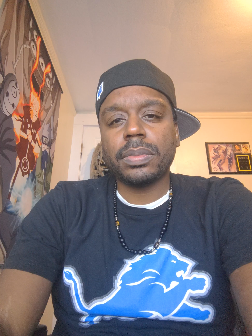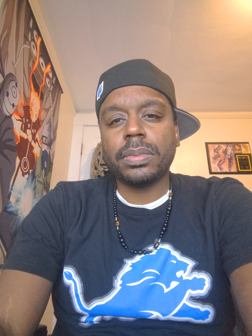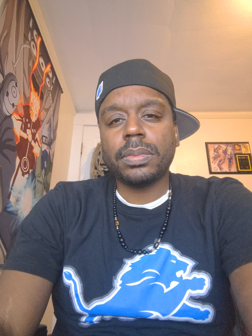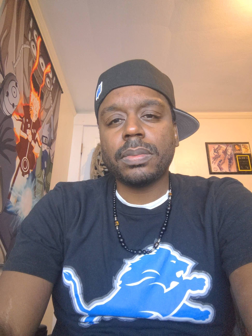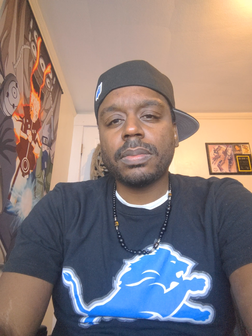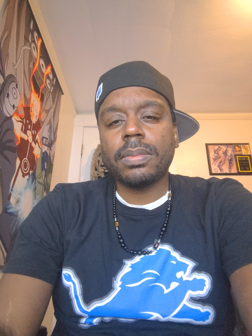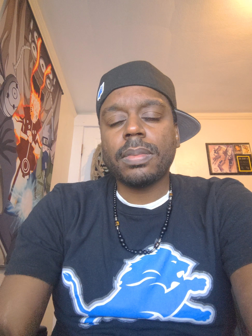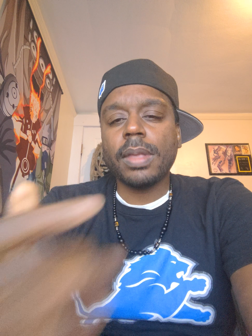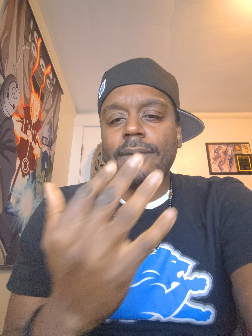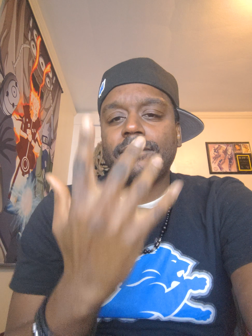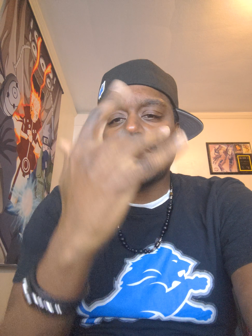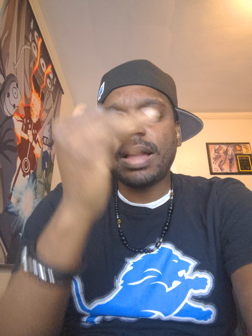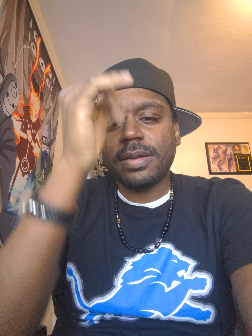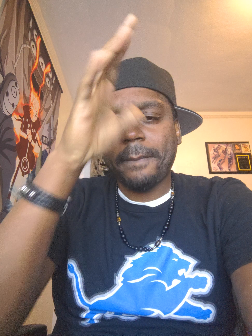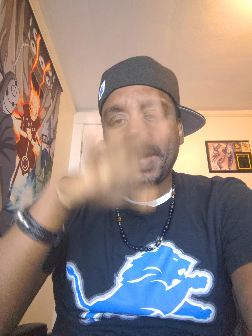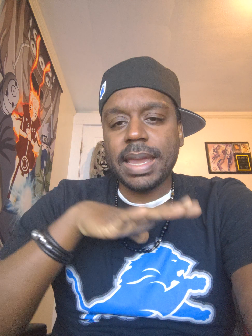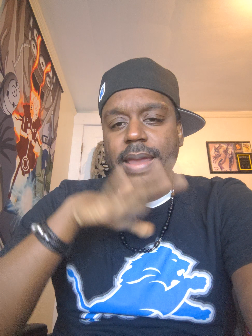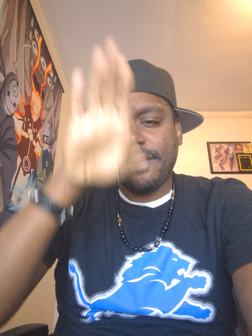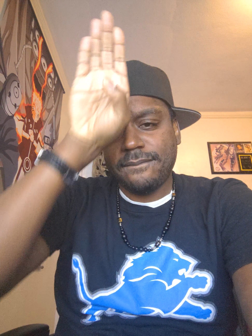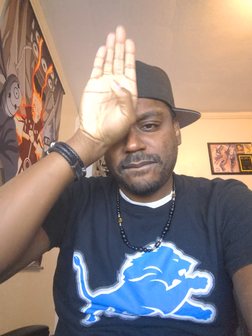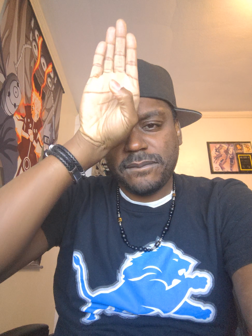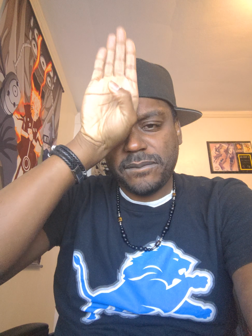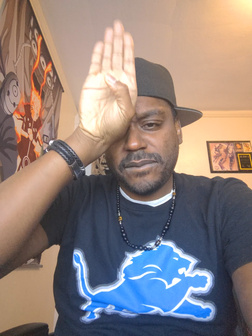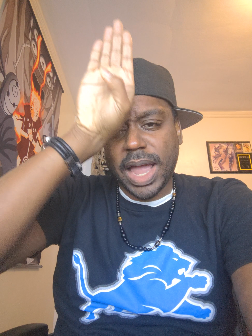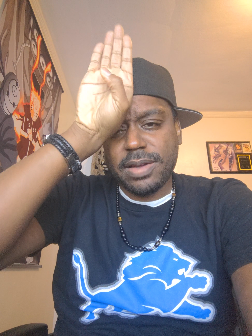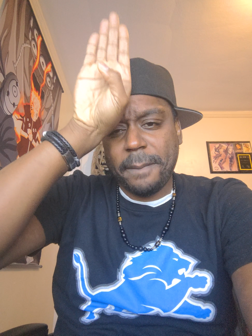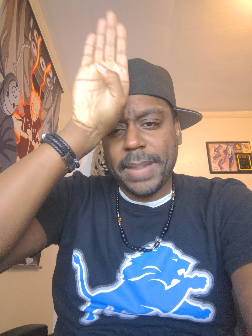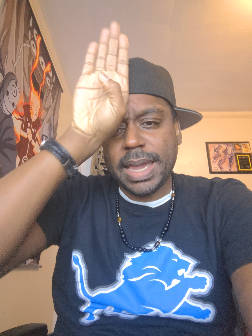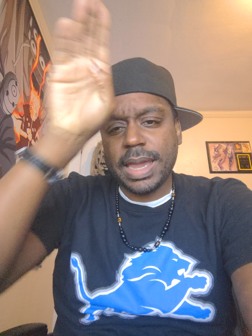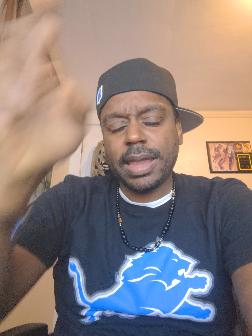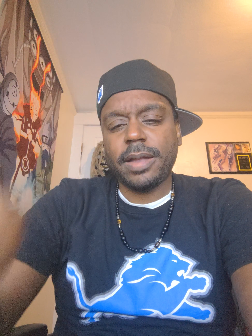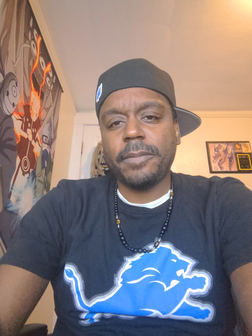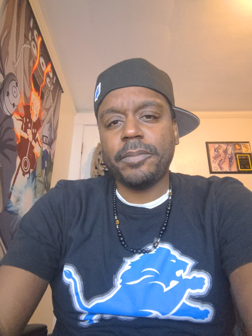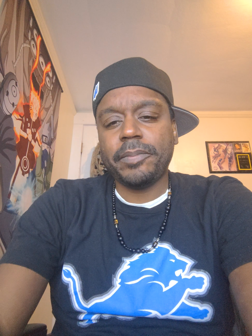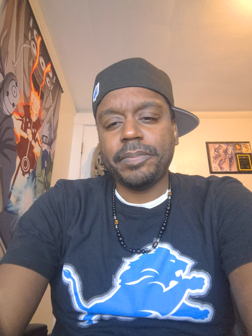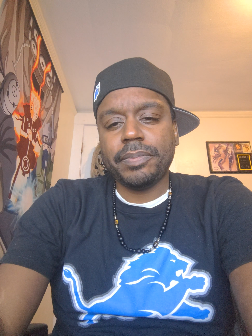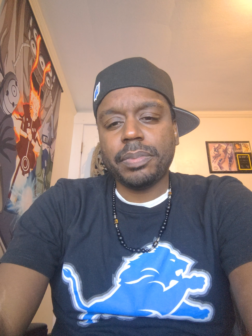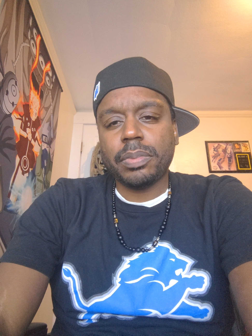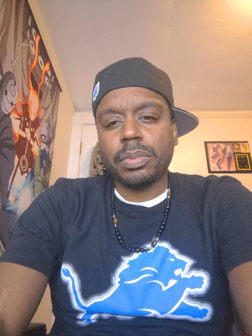fireman